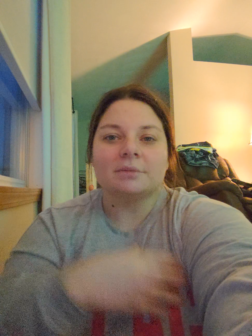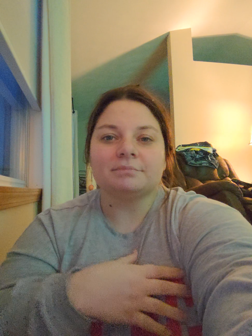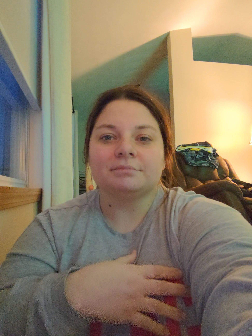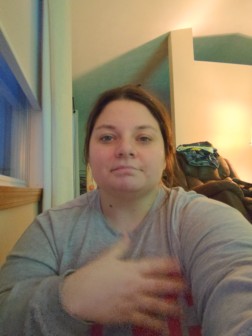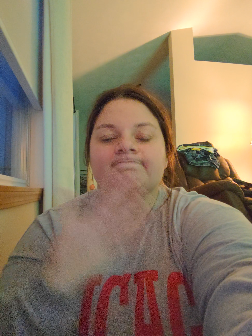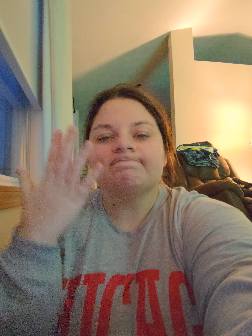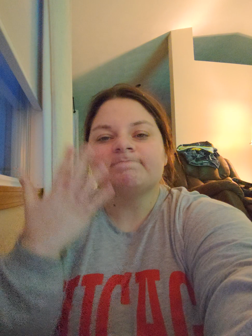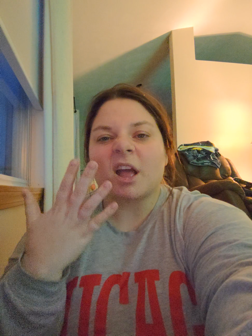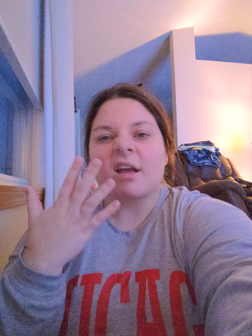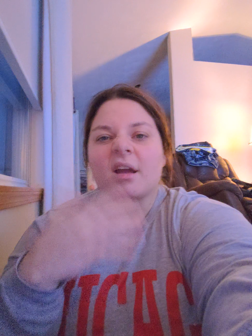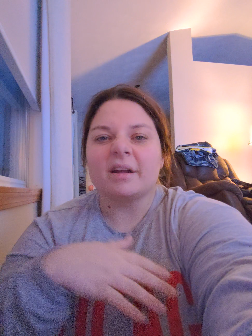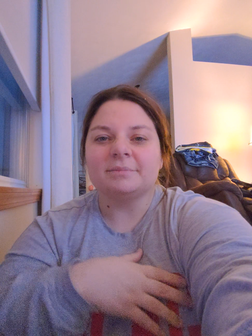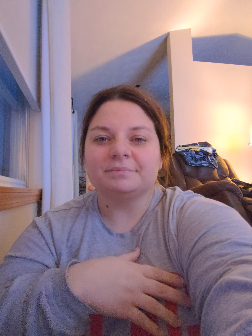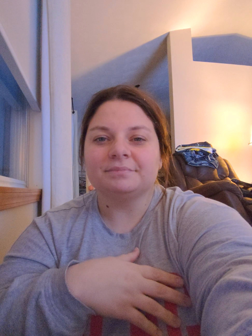sad